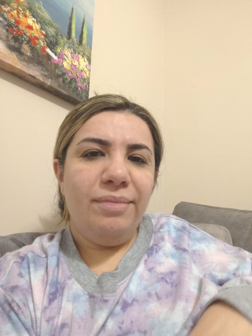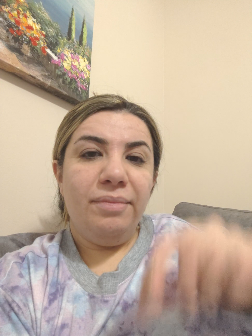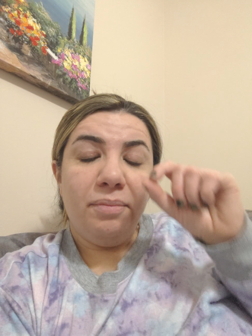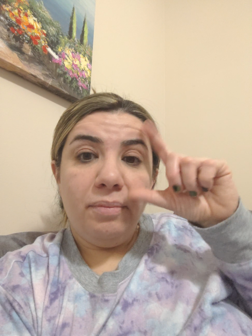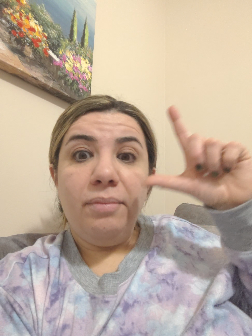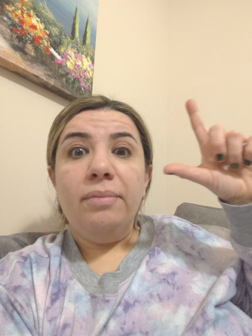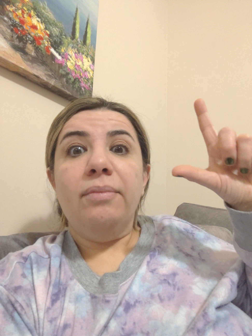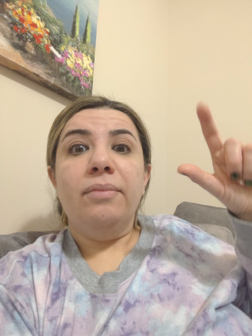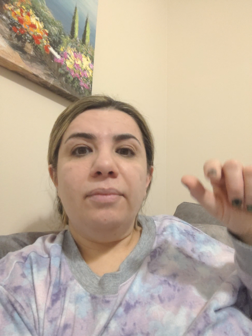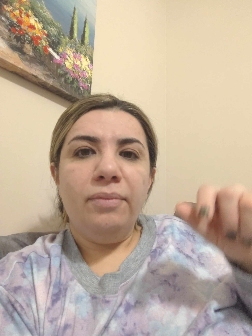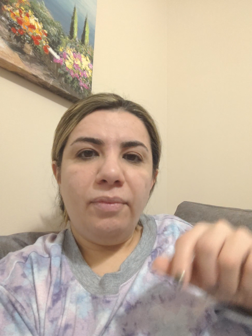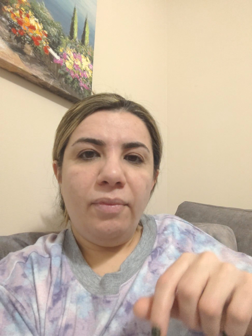wake